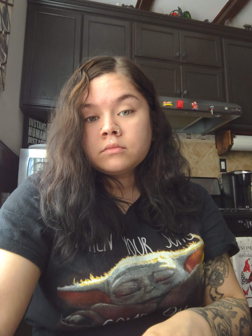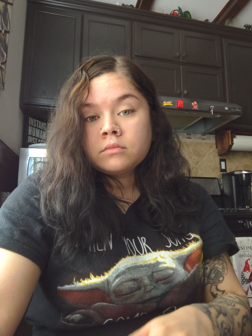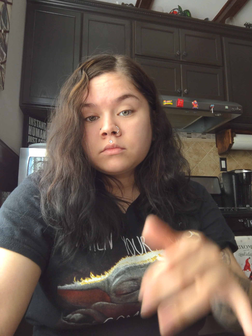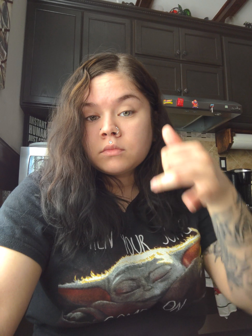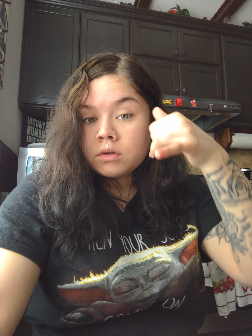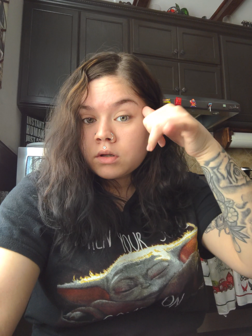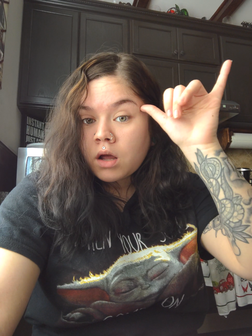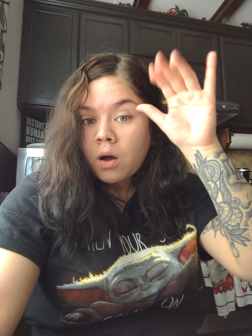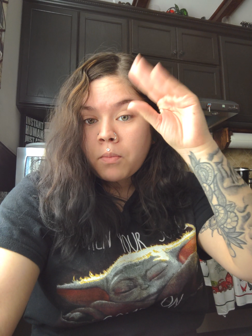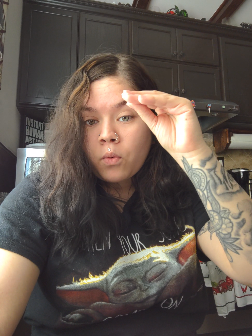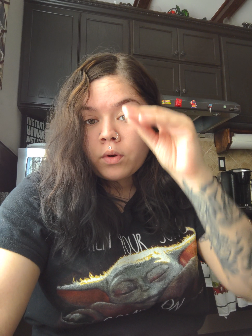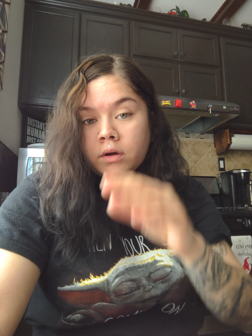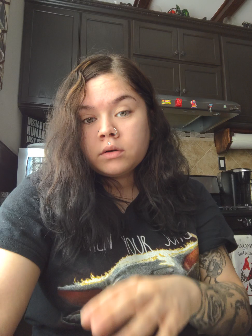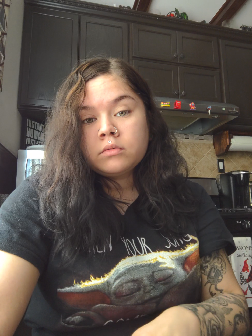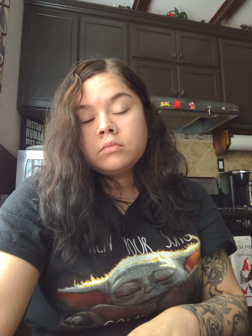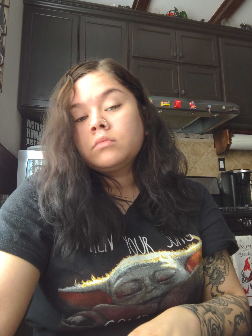cowboy